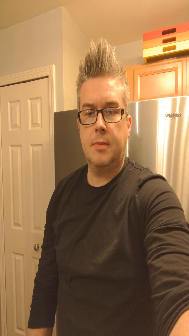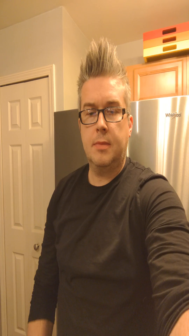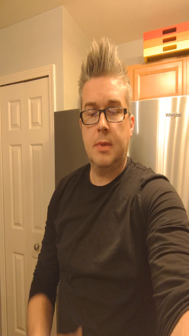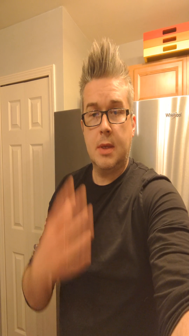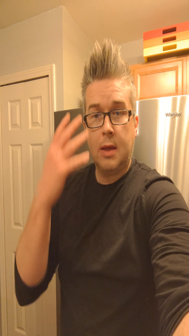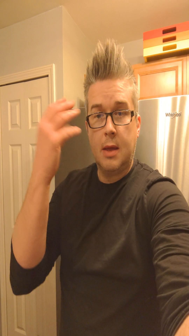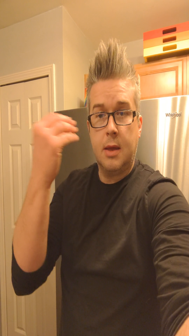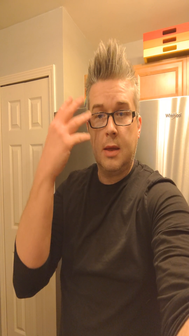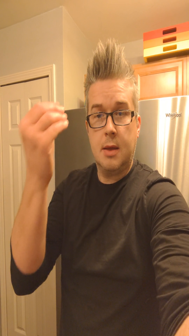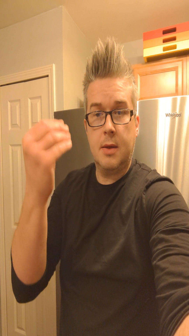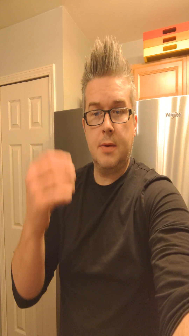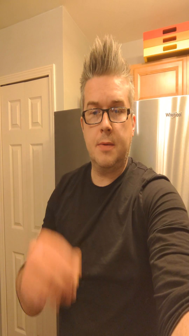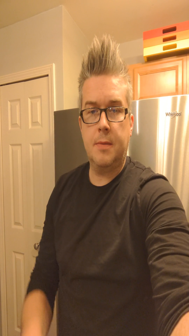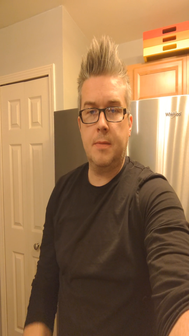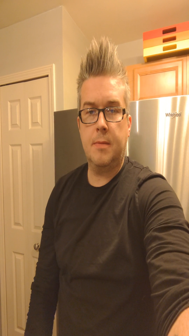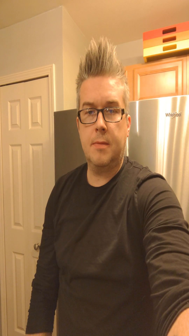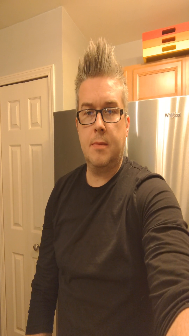outside